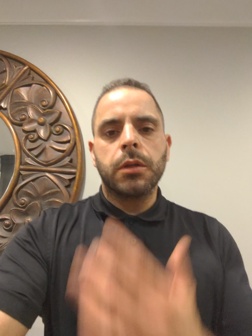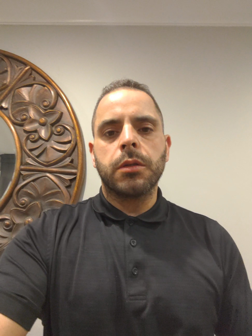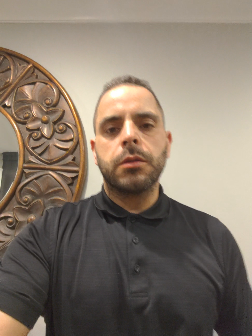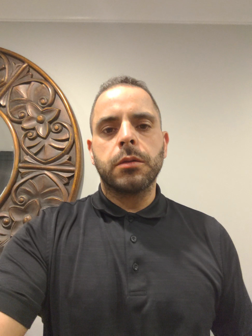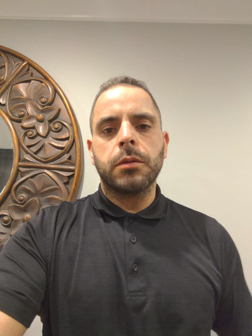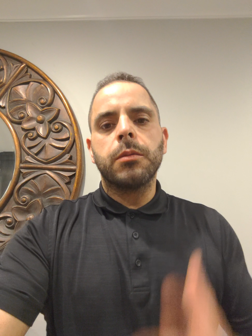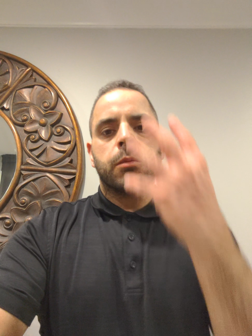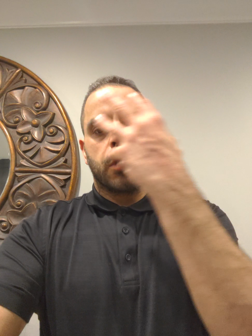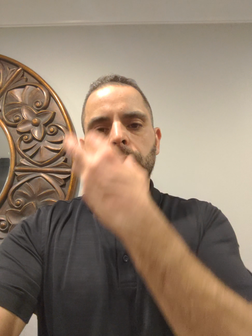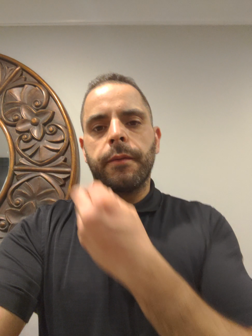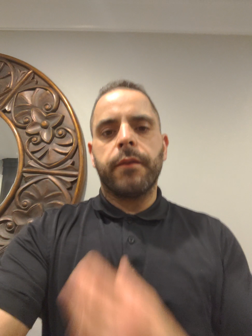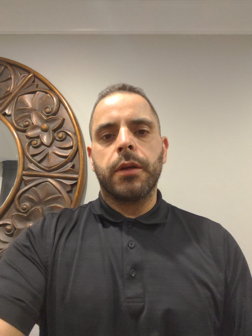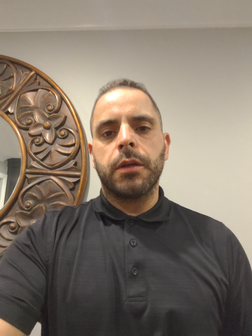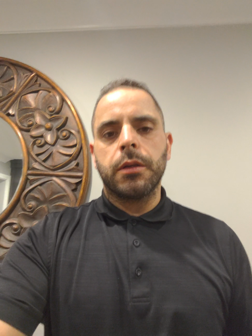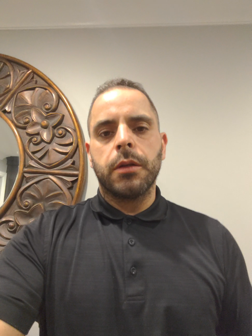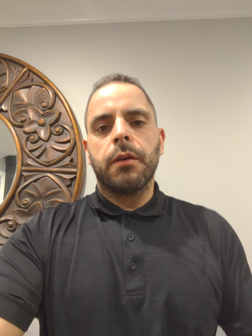pretty